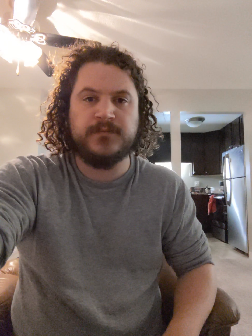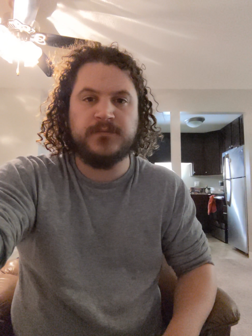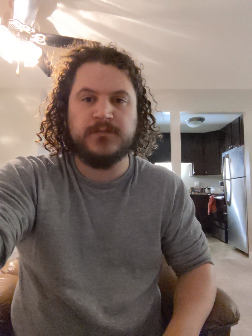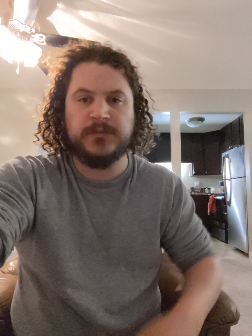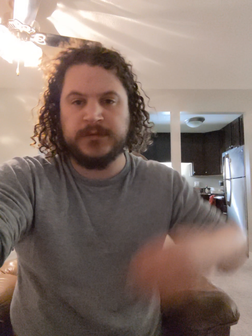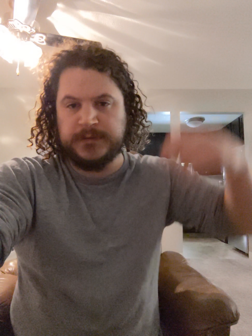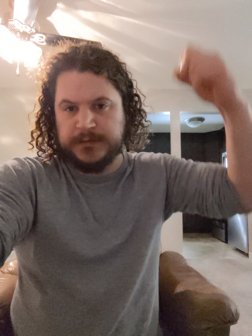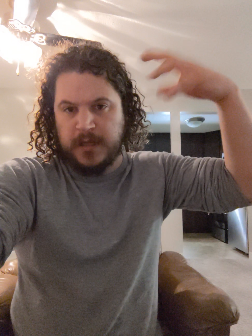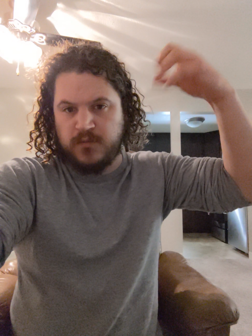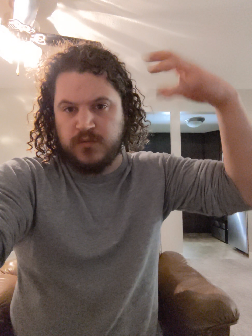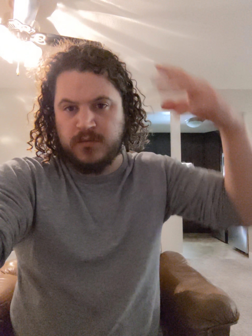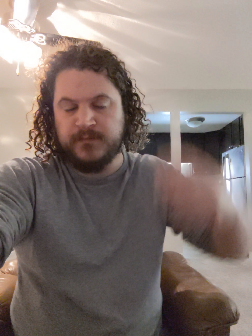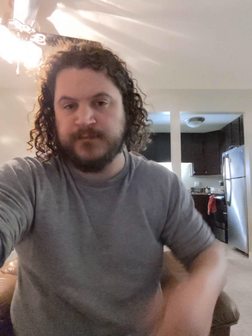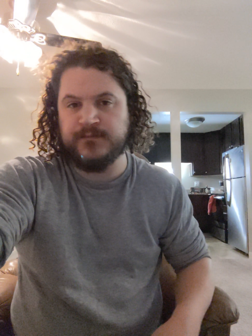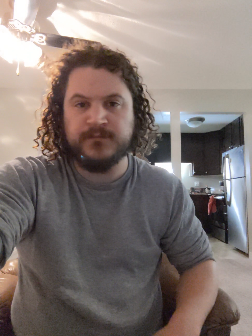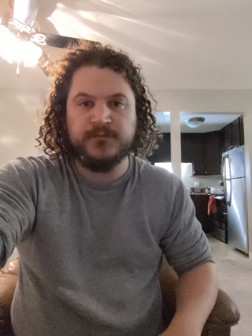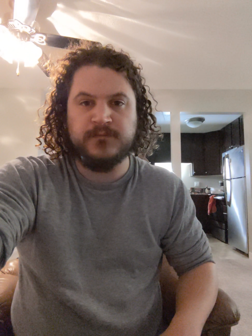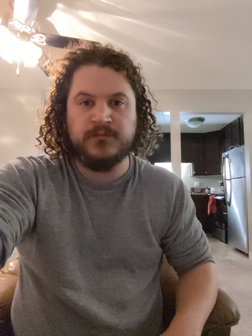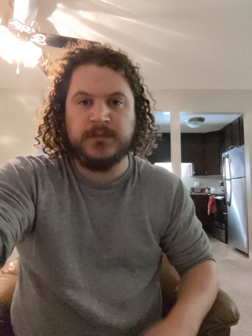shower